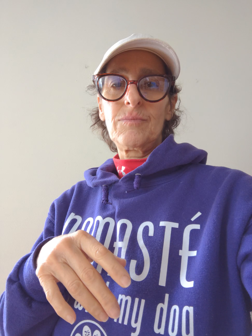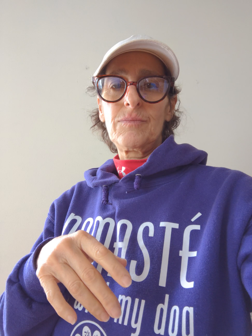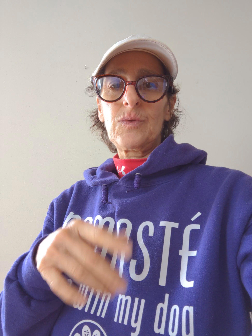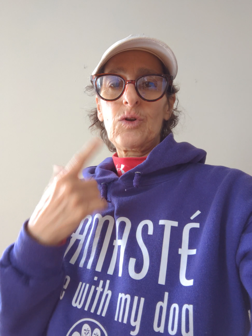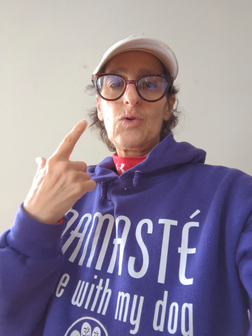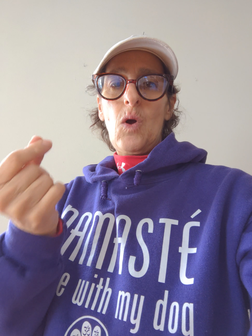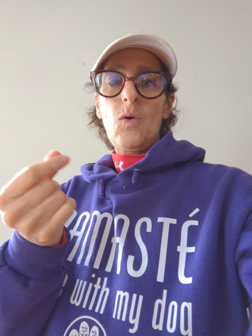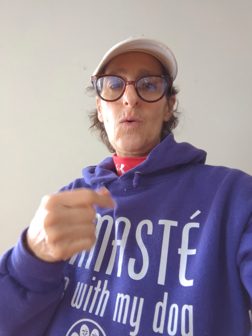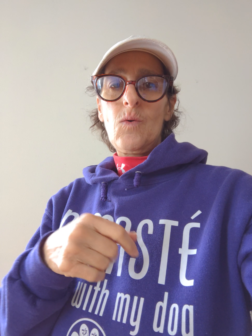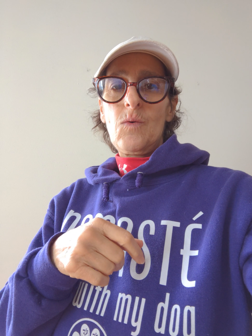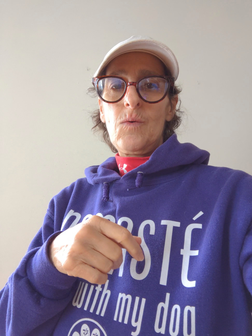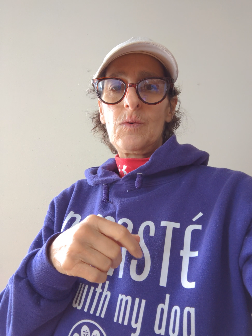go